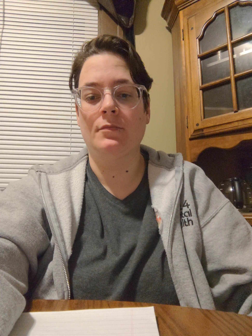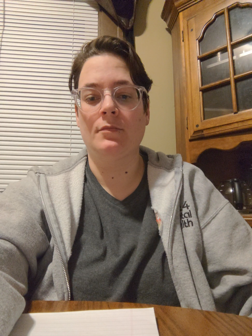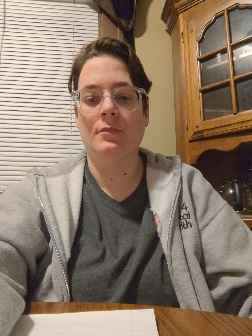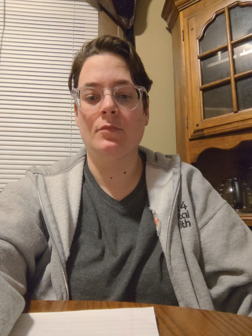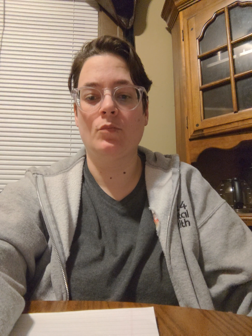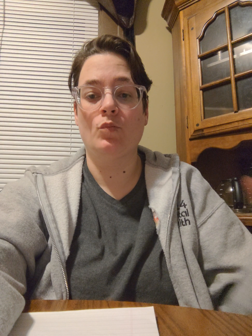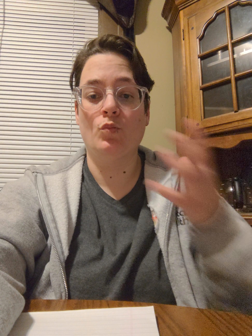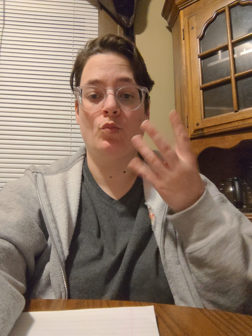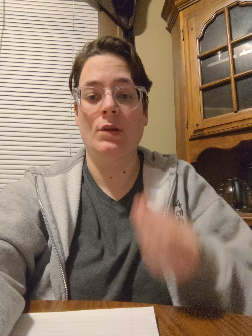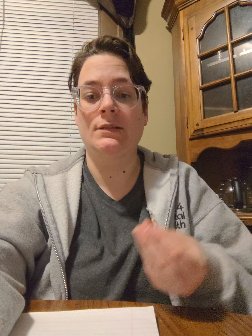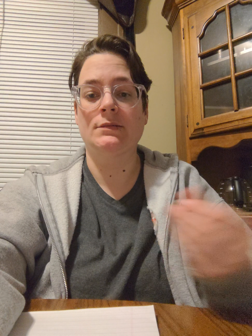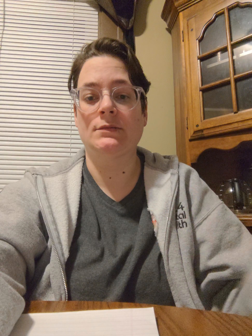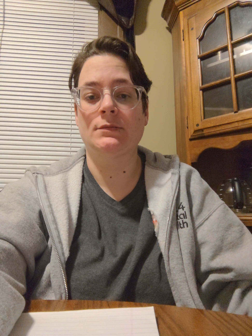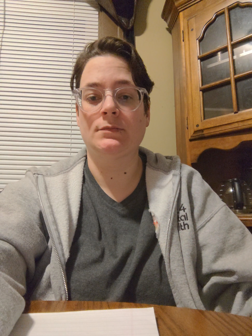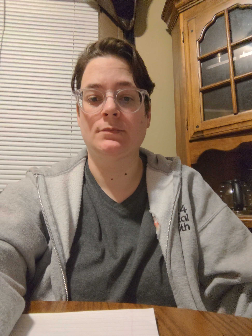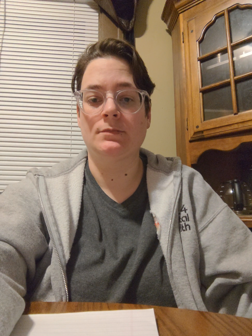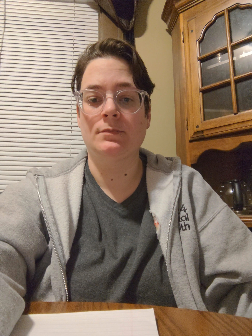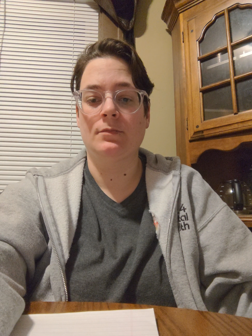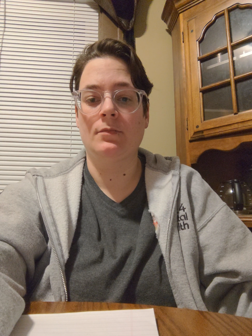wet